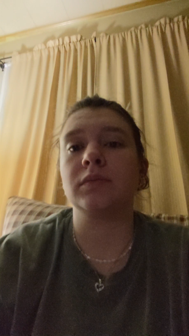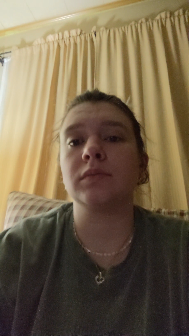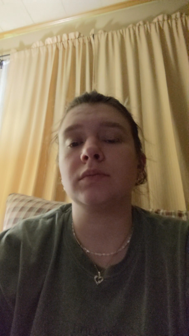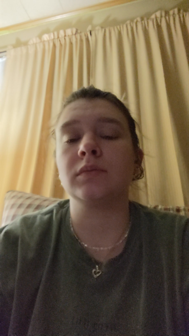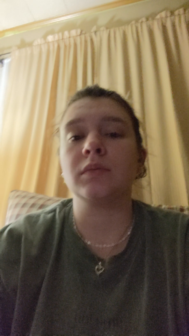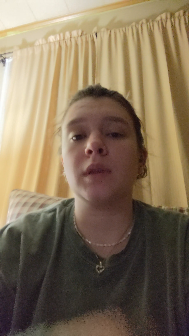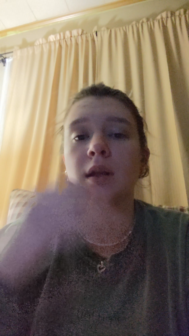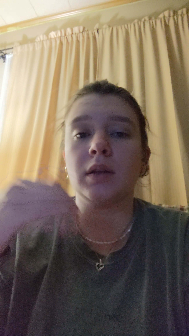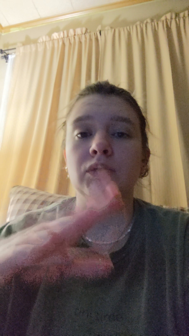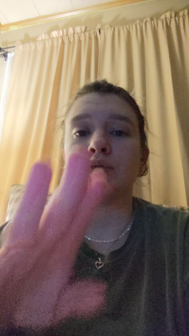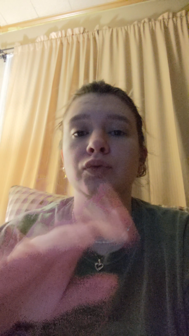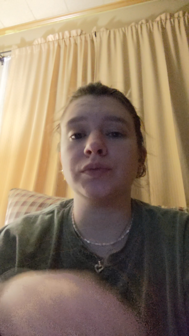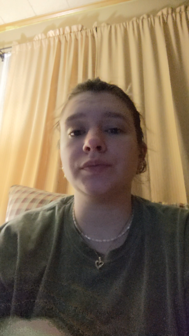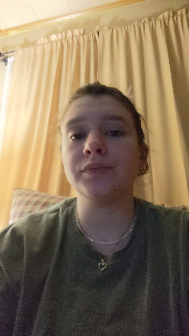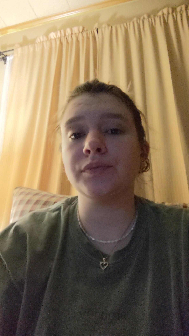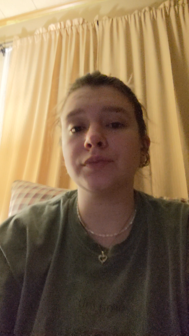enter